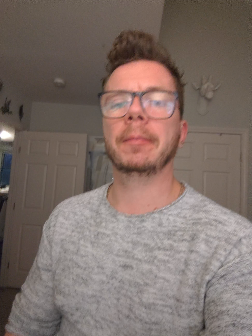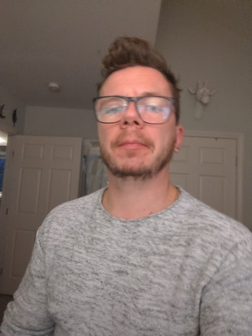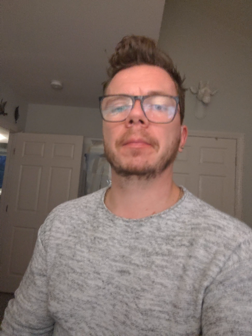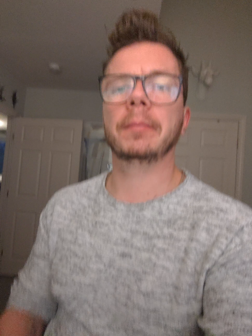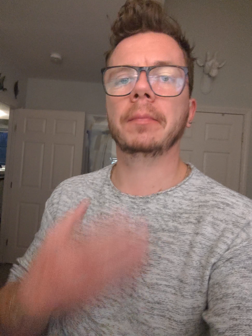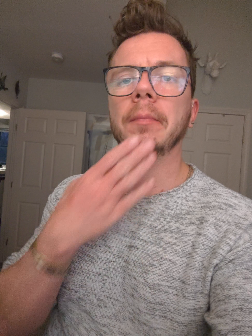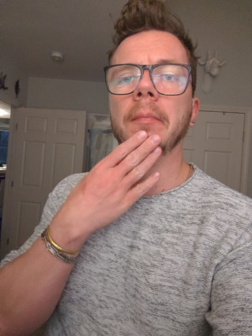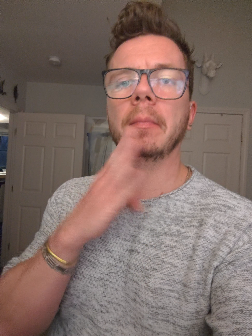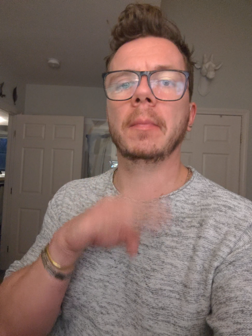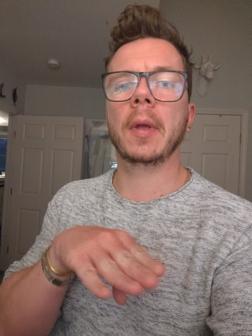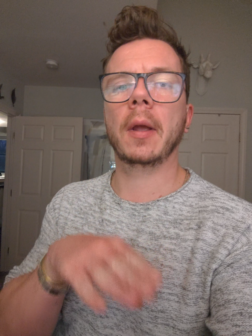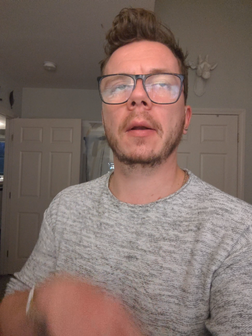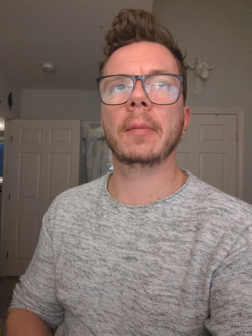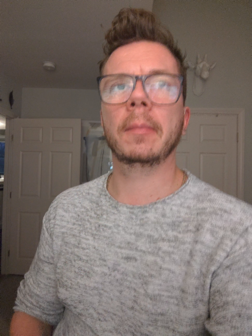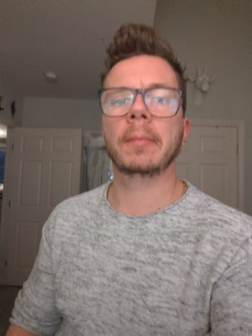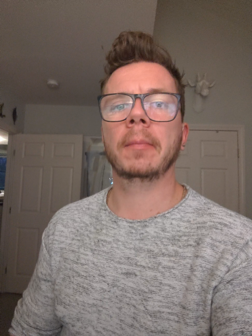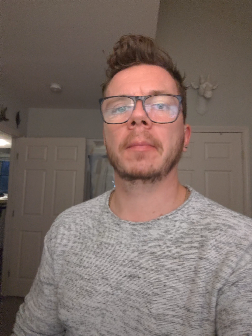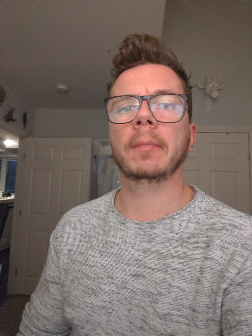bad